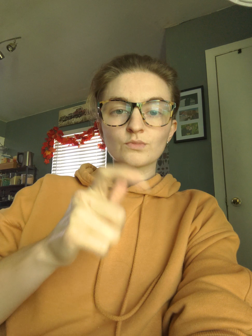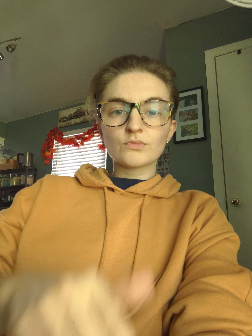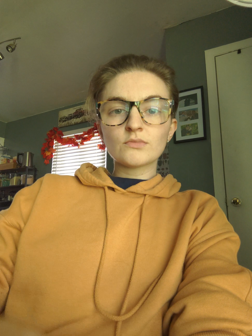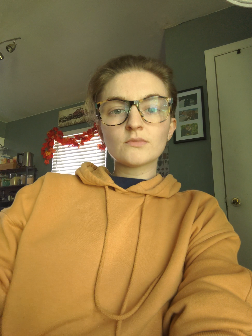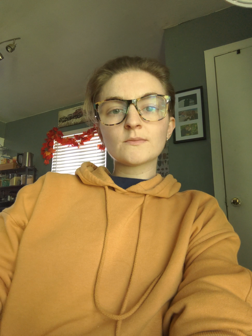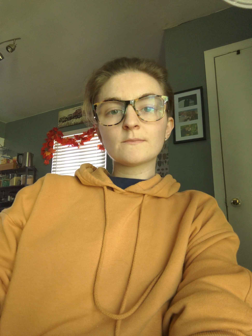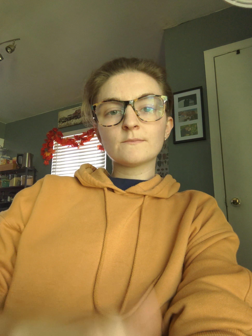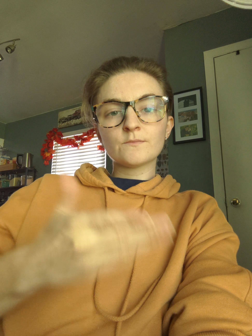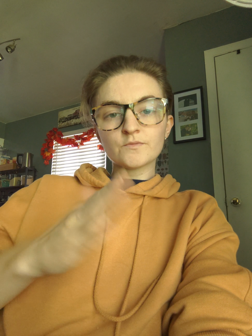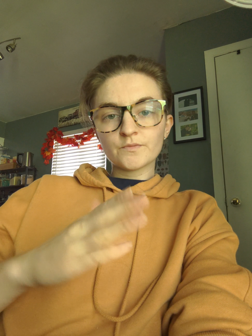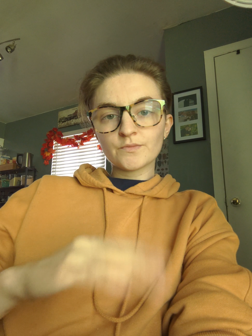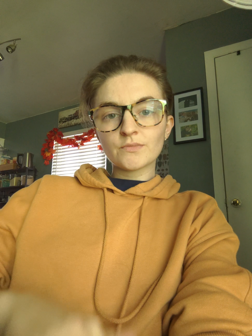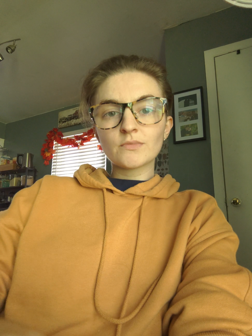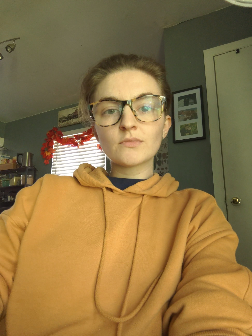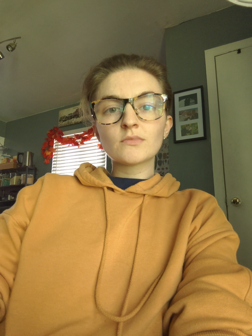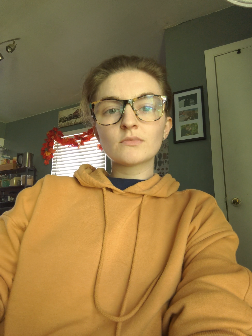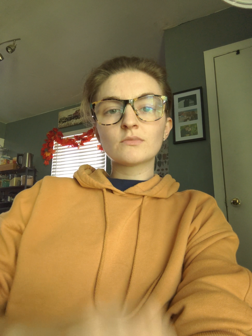cook